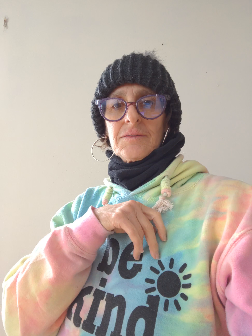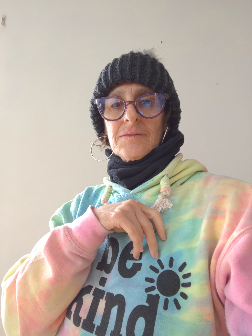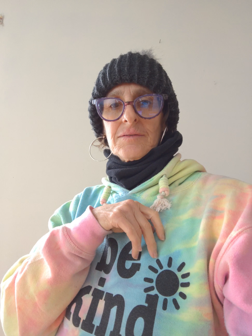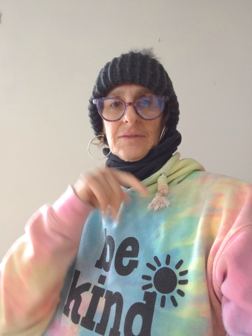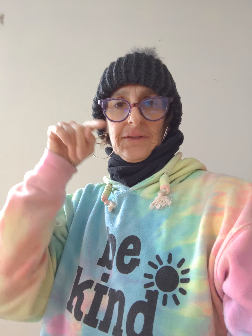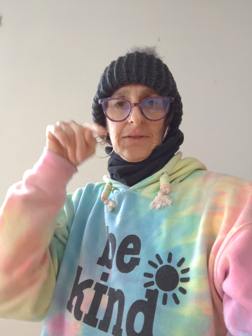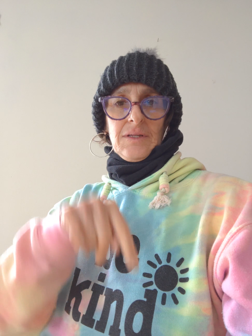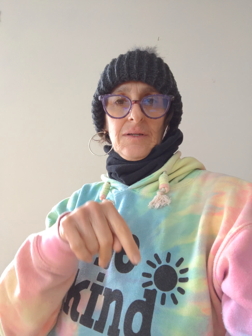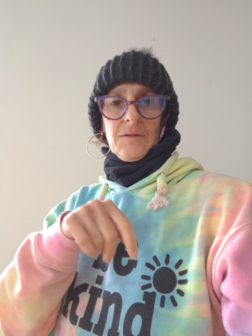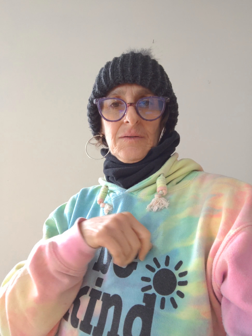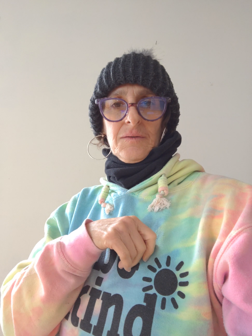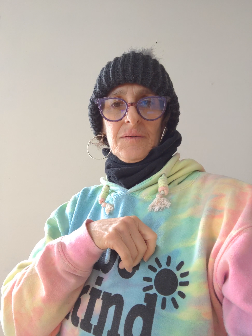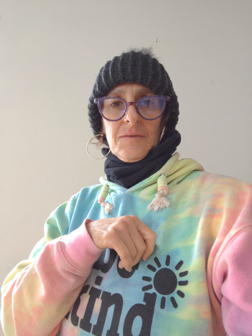down